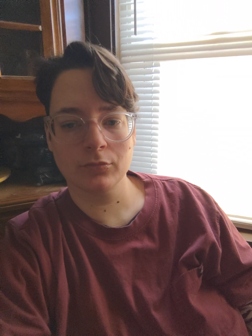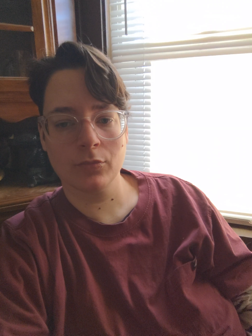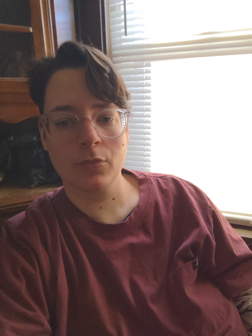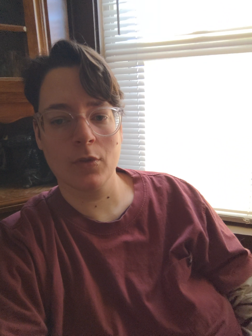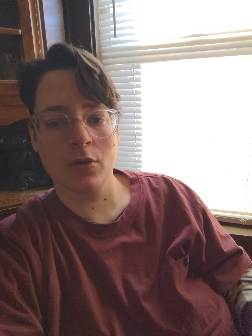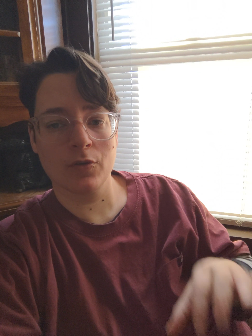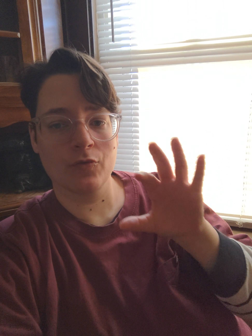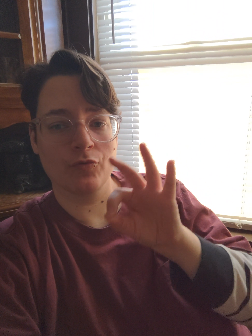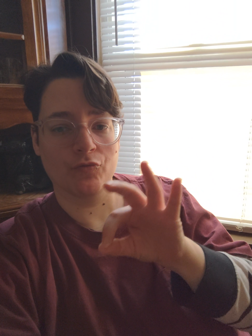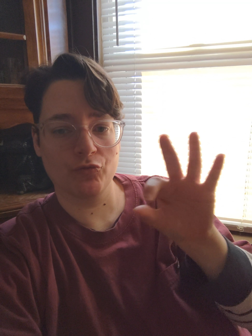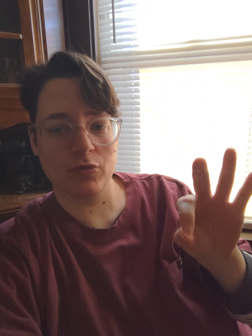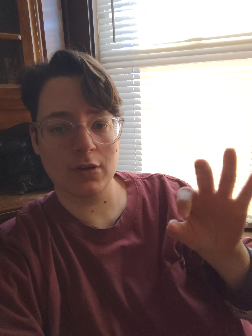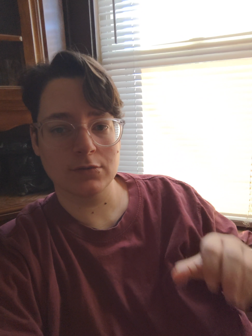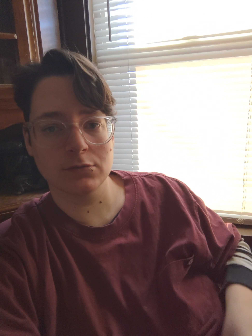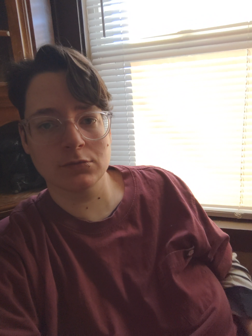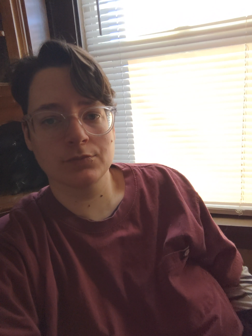french fries